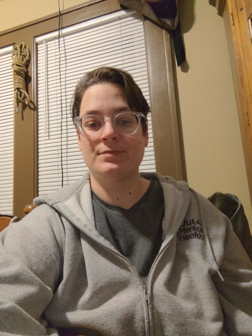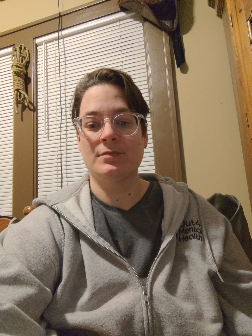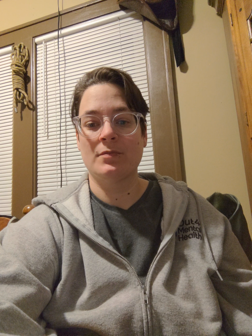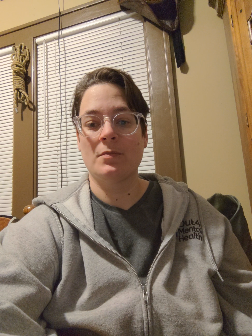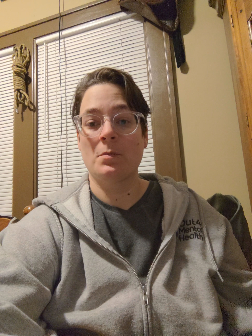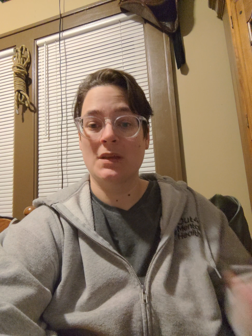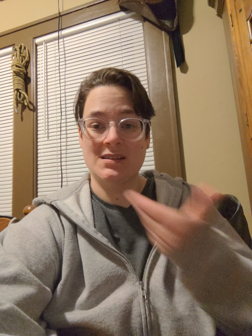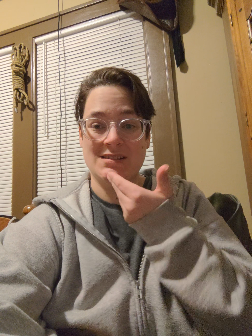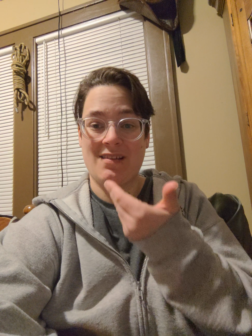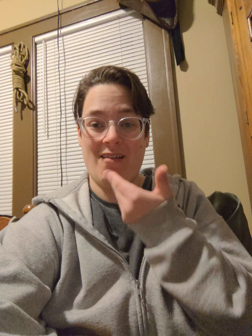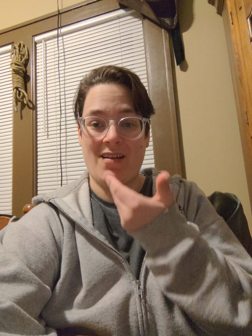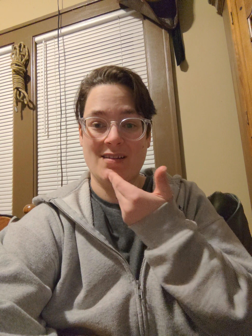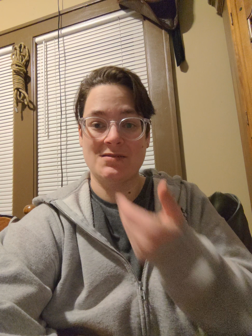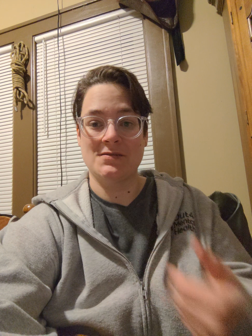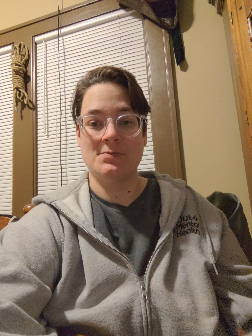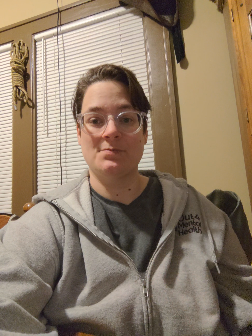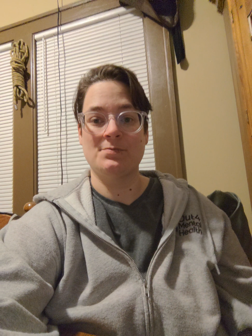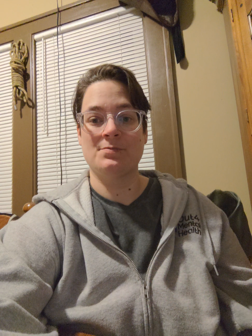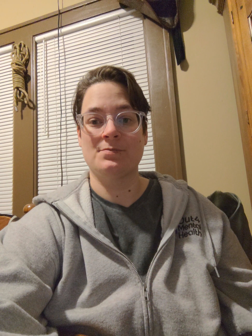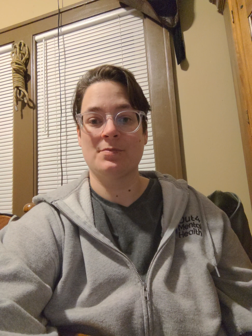pizza